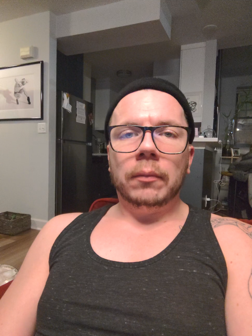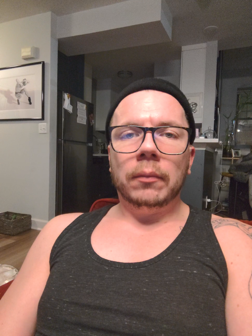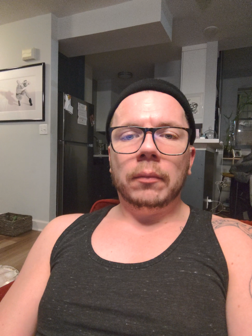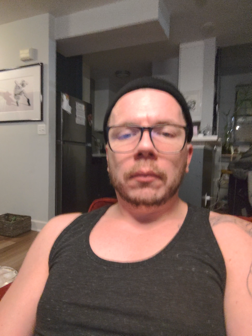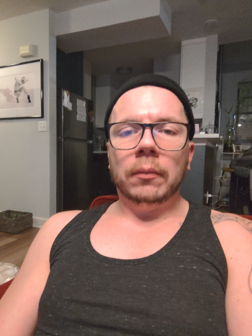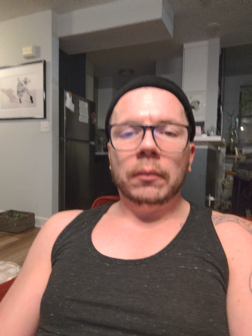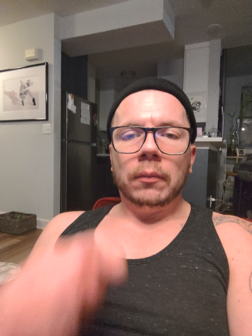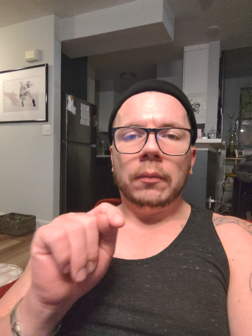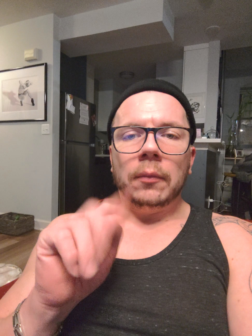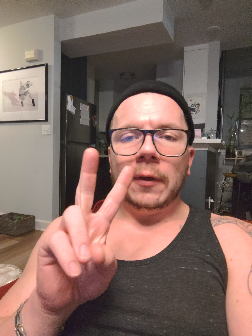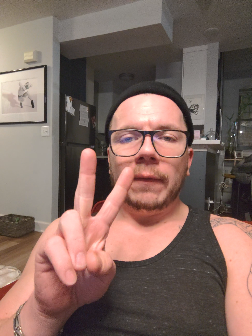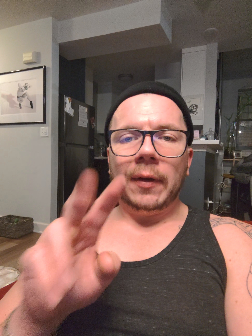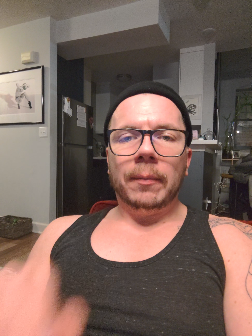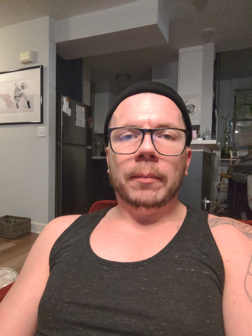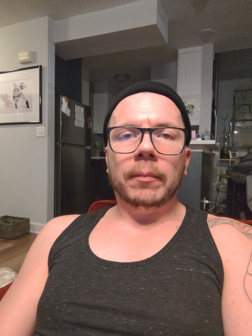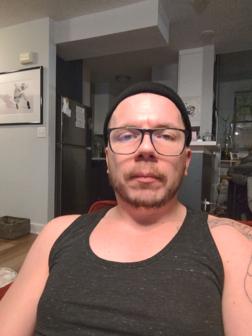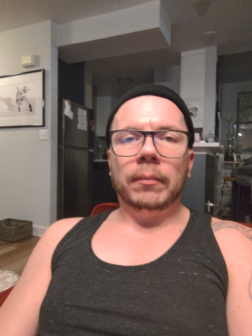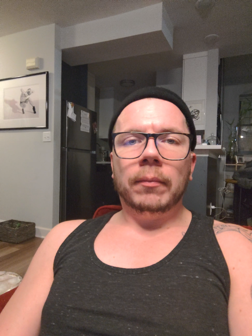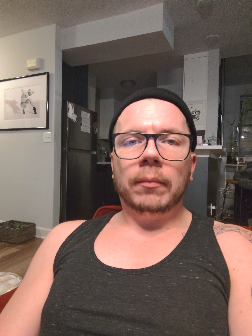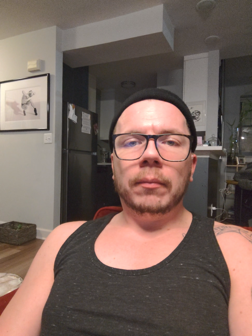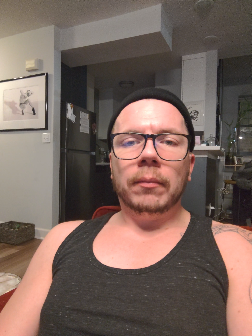TV